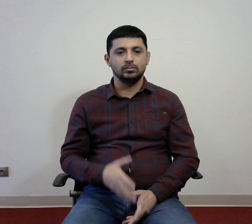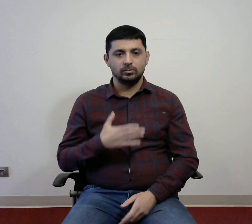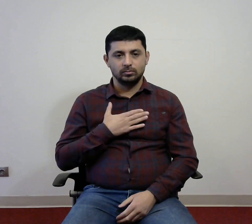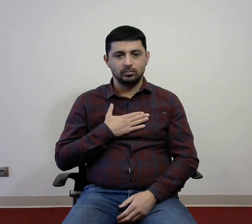mən